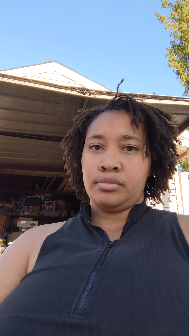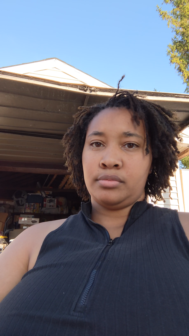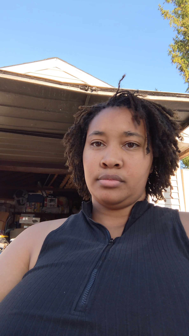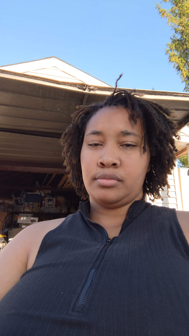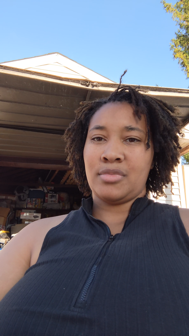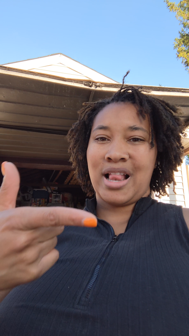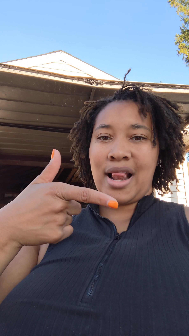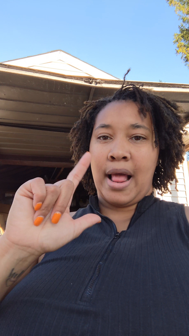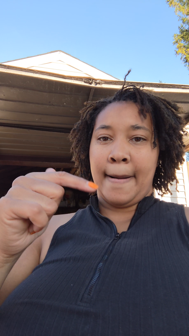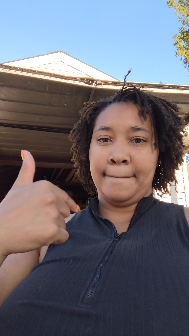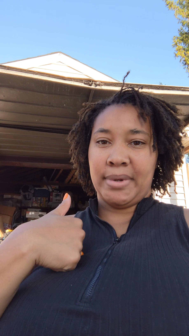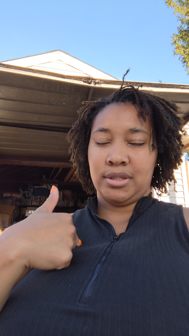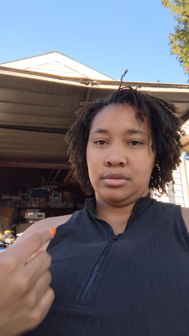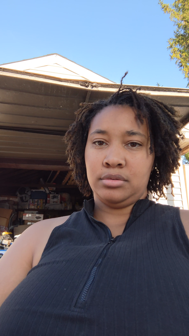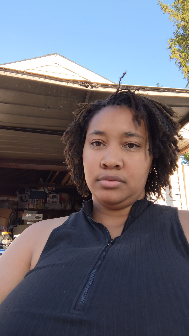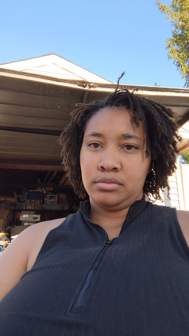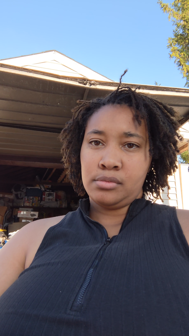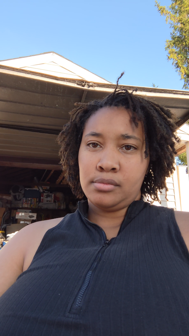let me